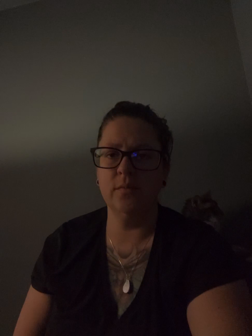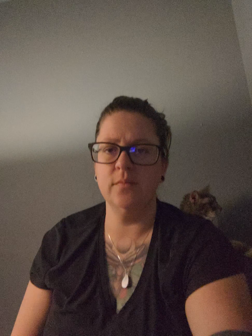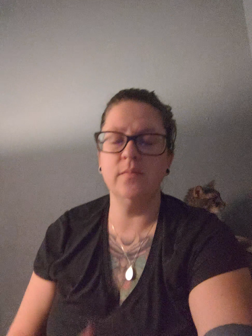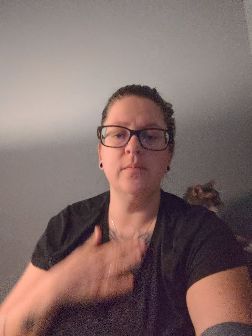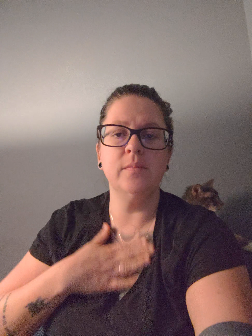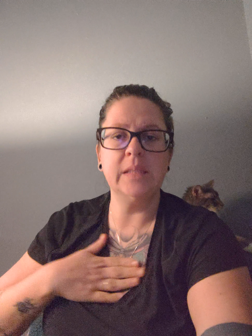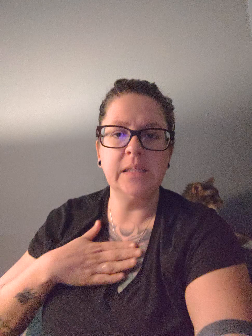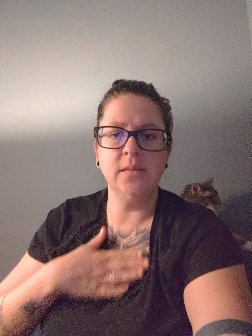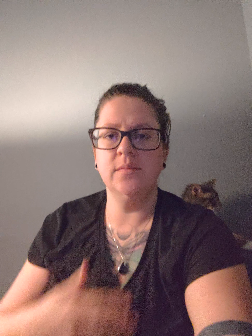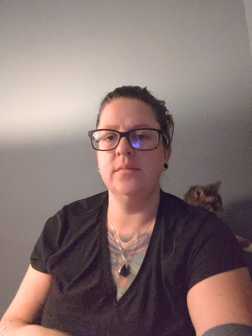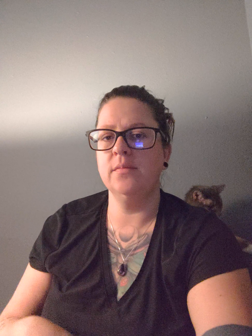please